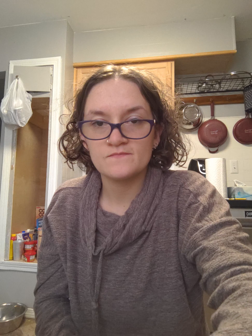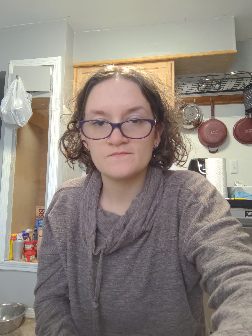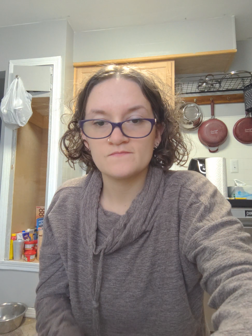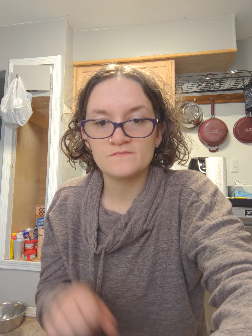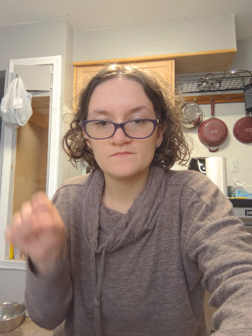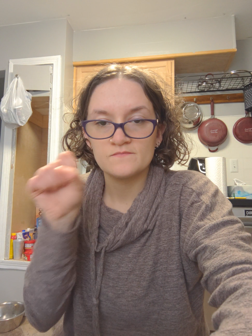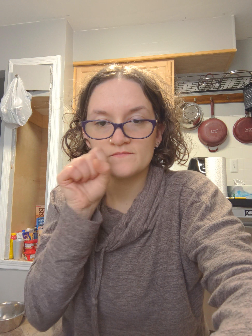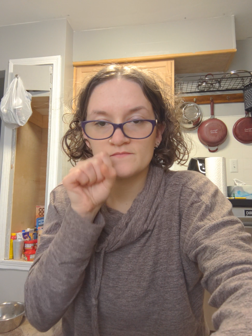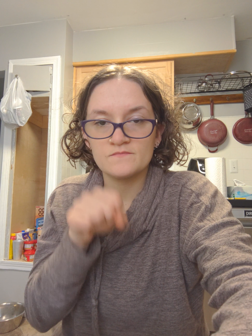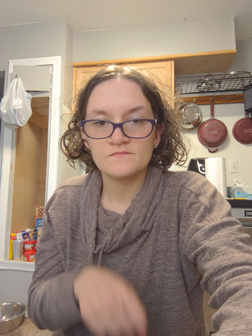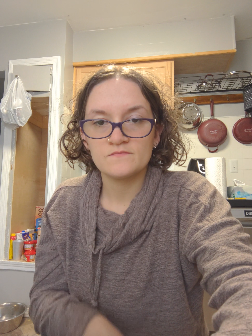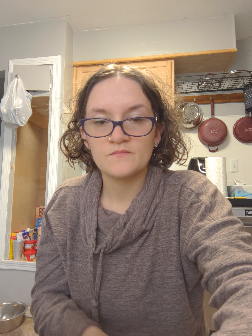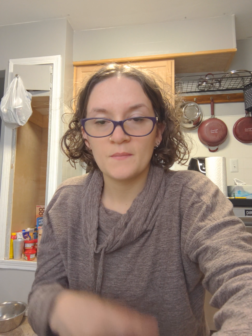carrot